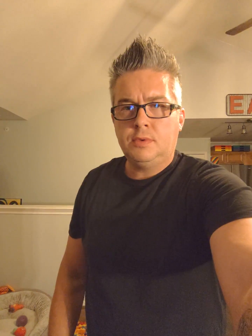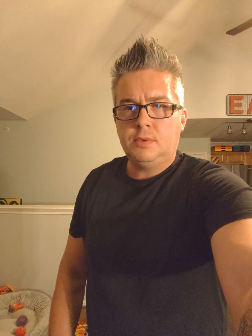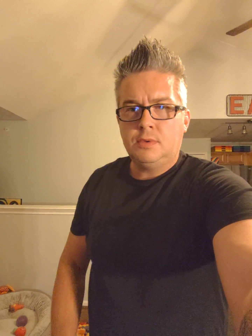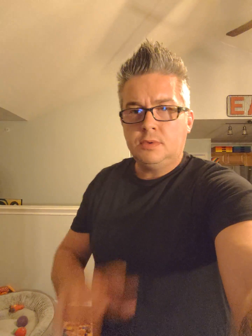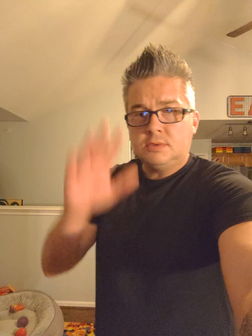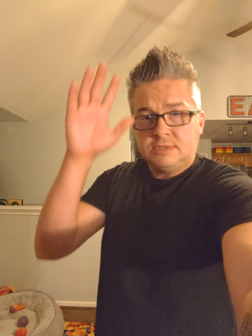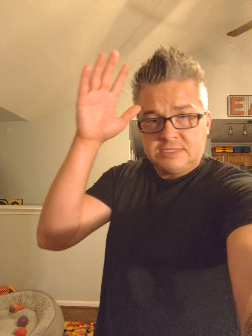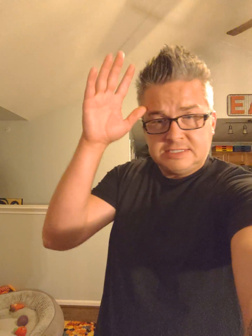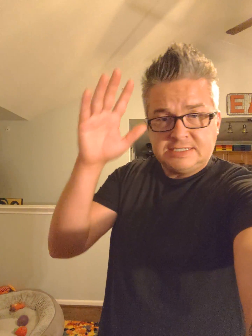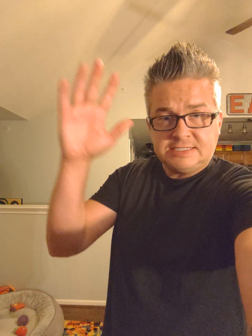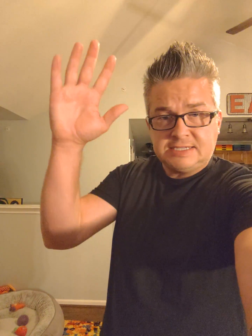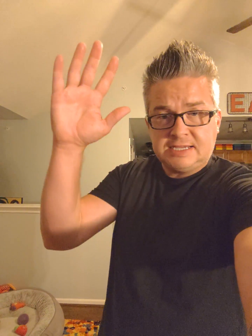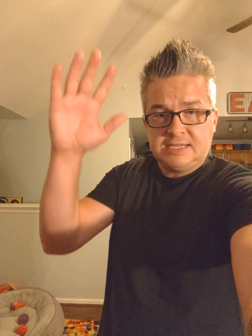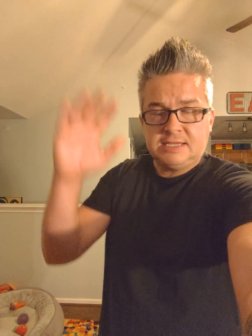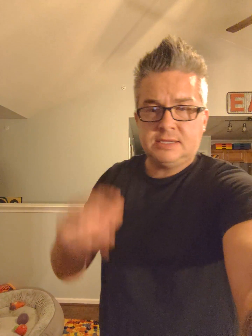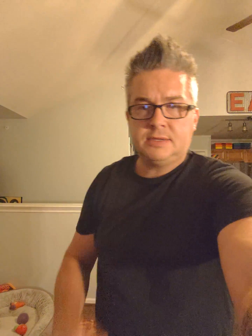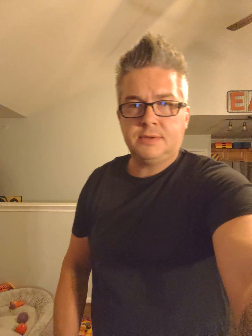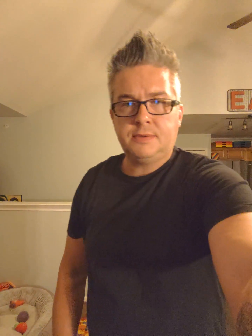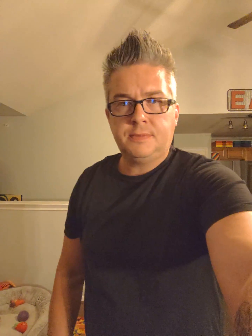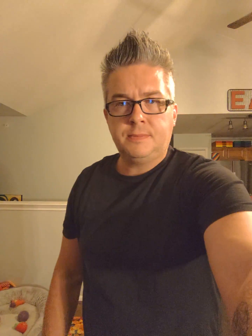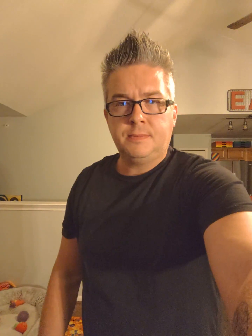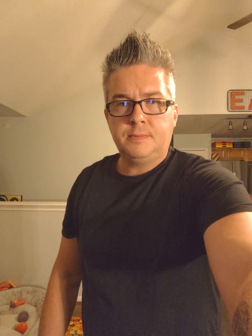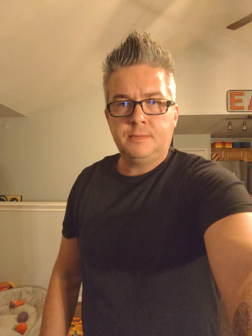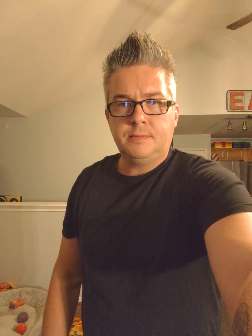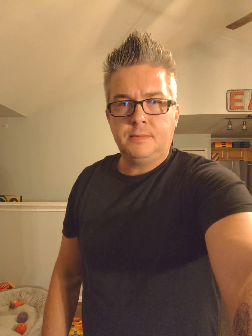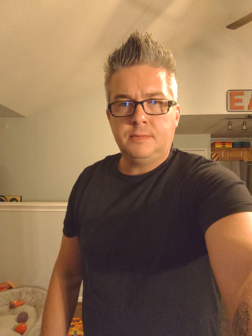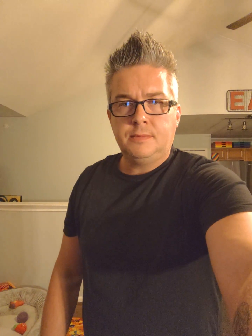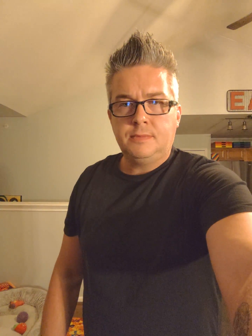deer